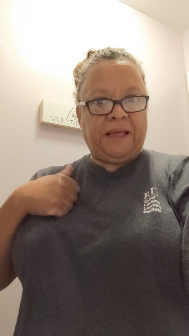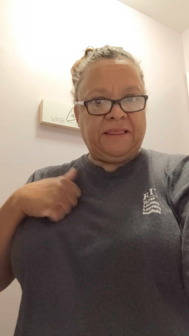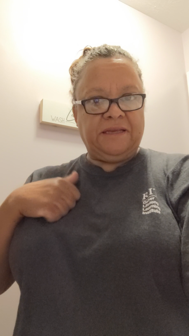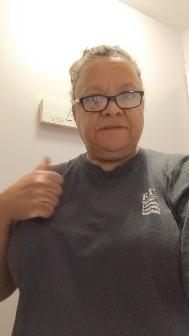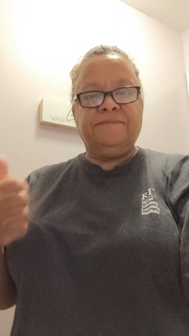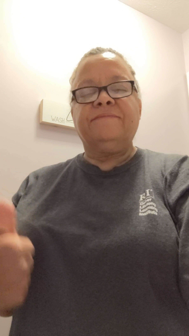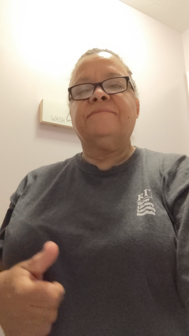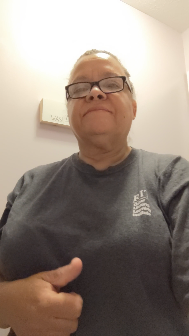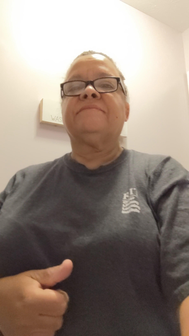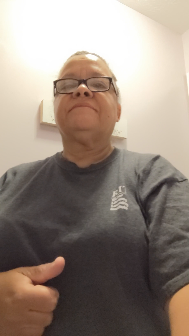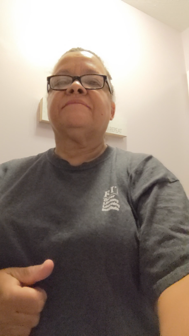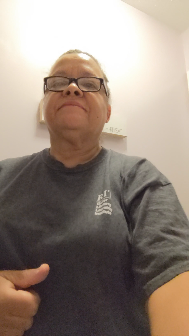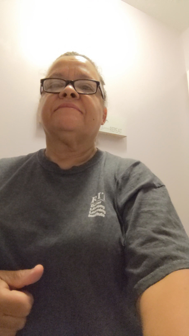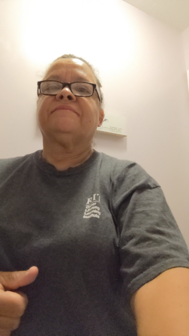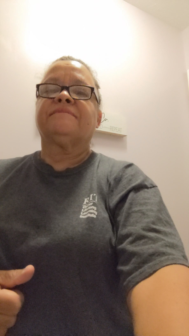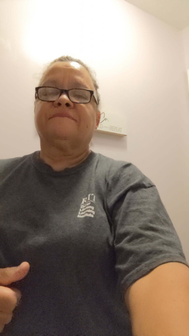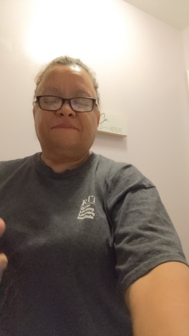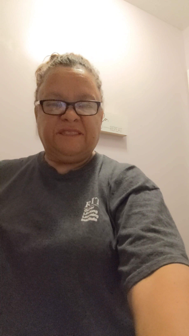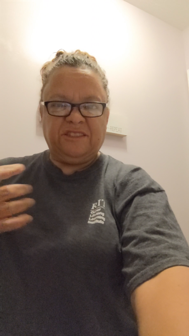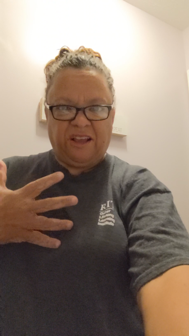scared